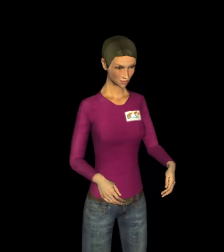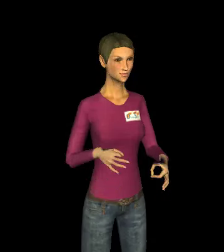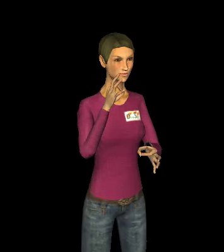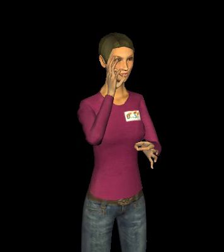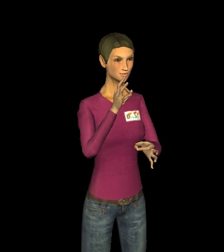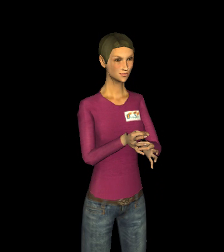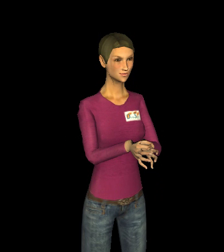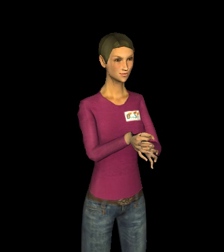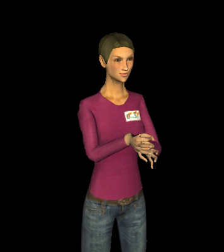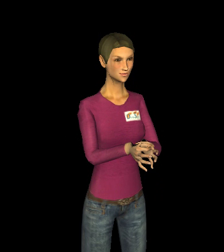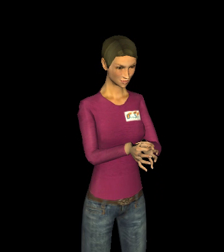حبة عنب